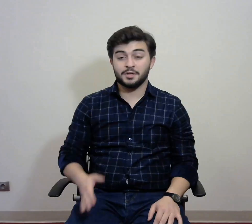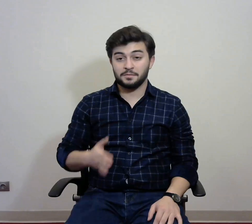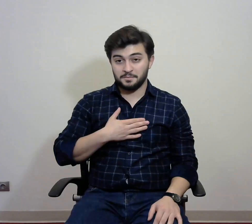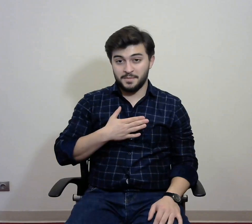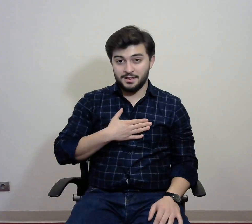mən